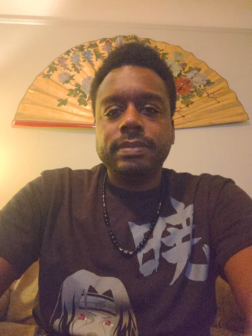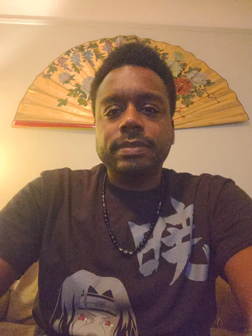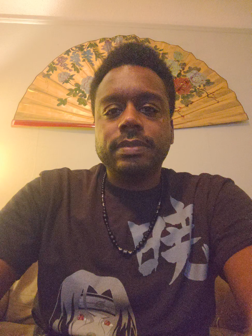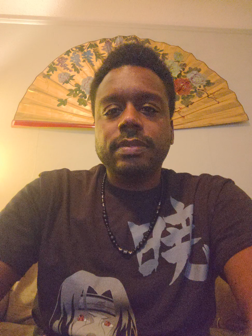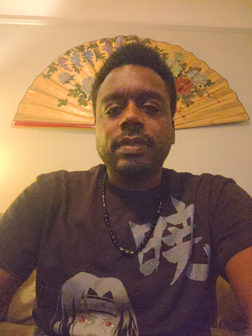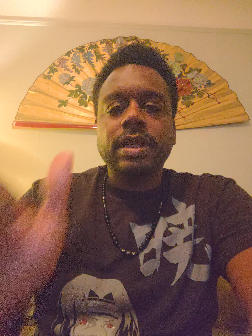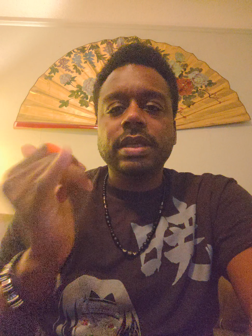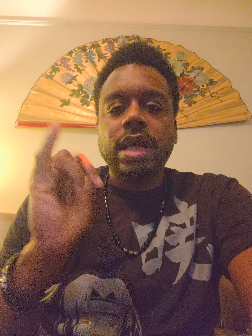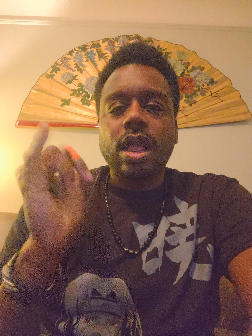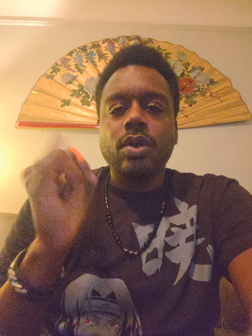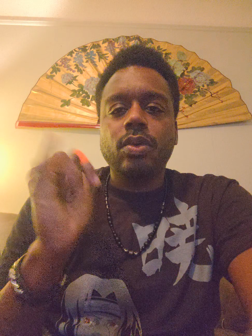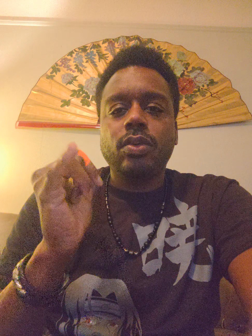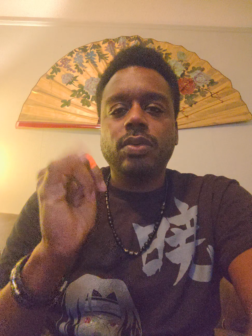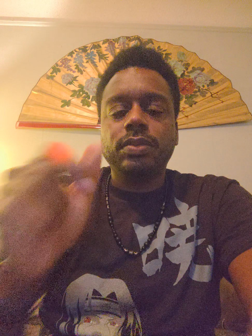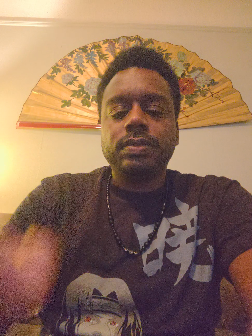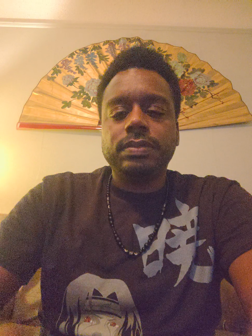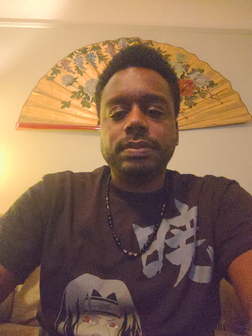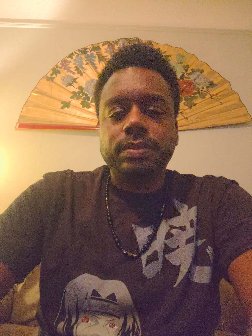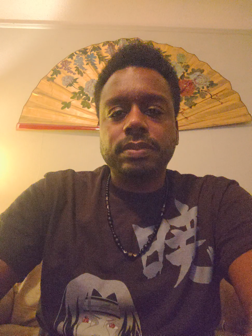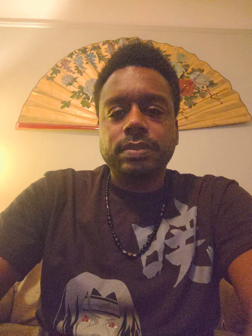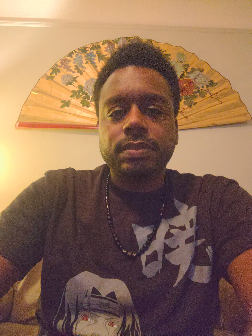yellow